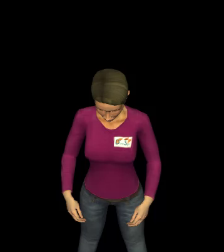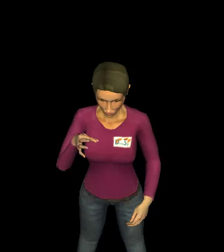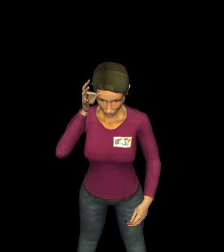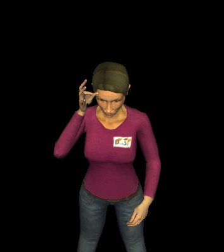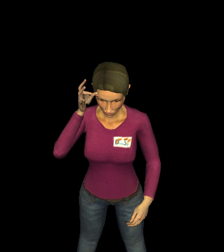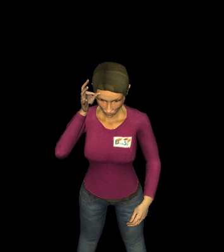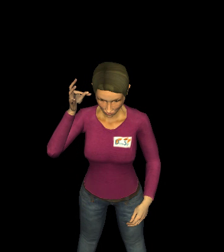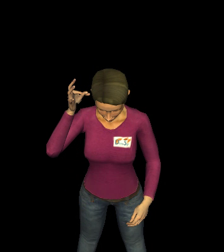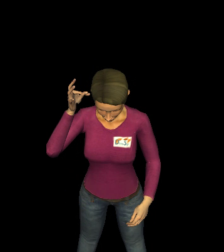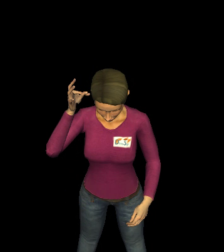شعر